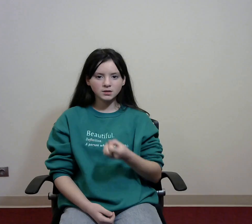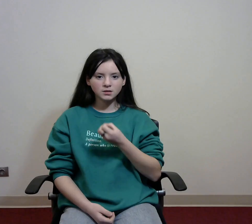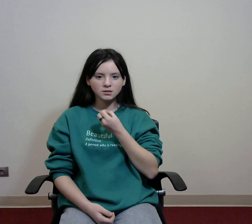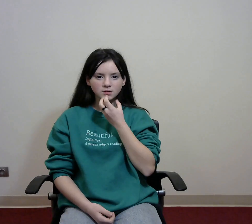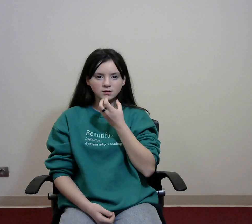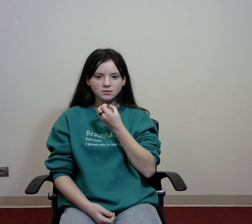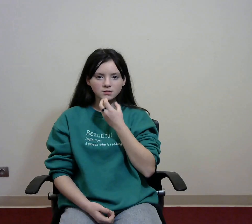bakı